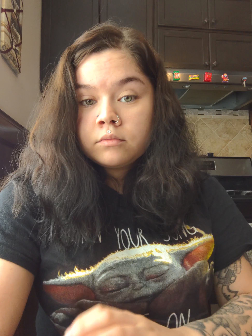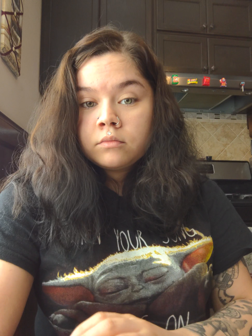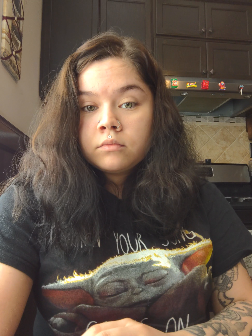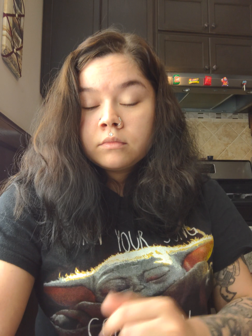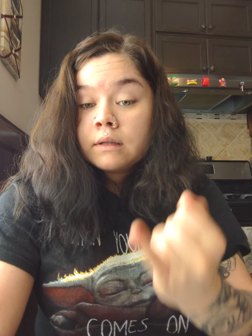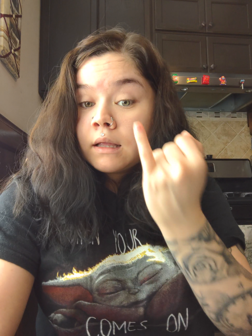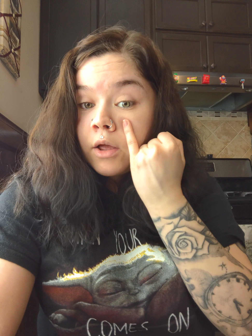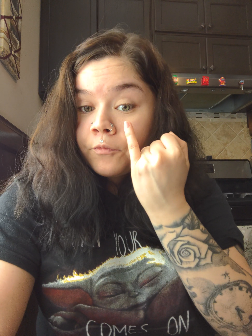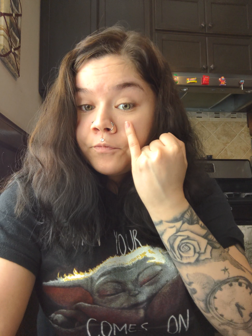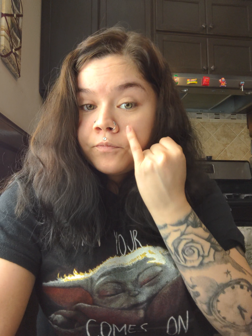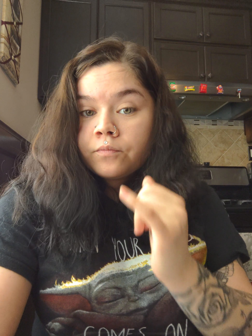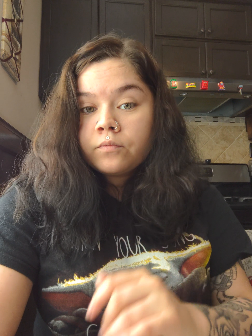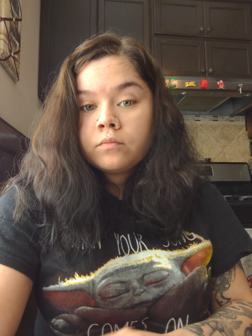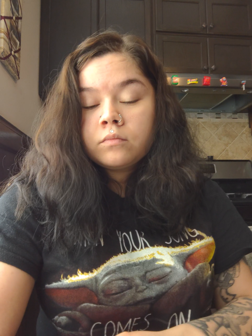if